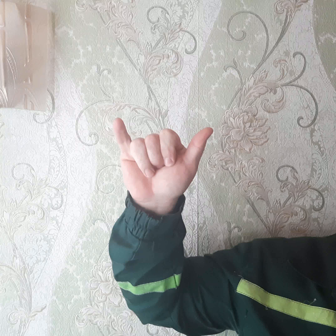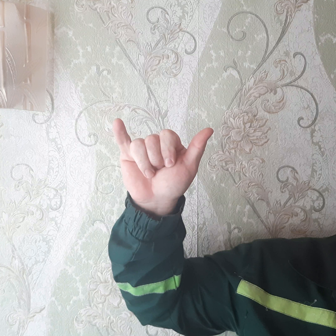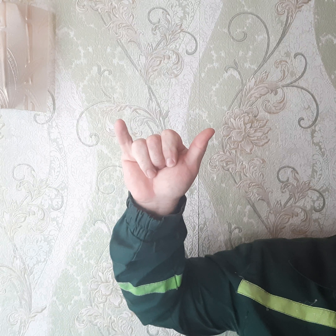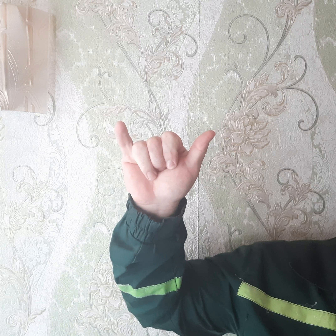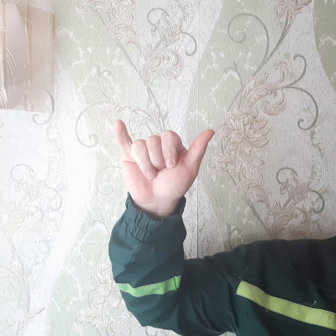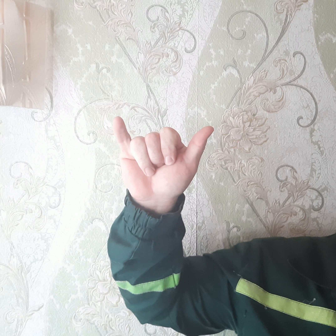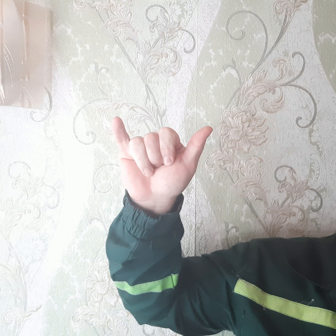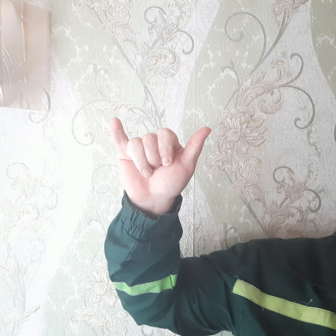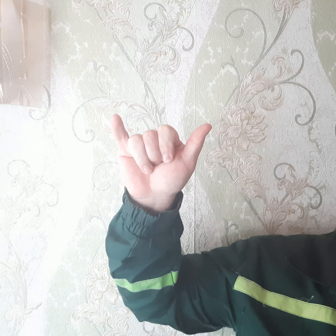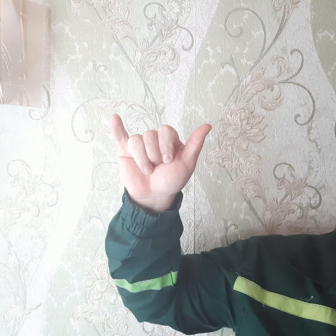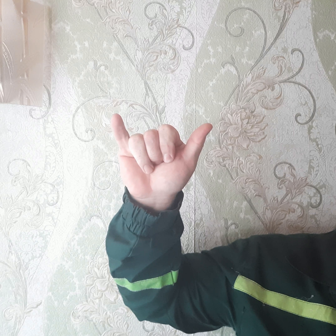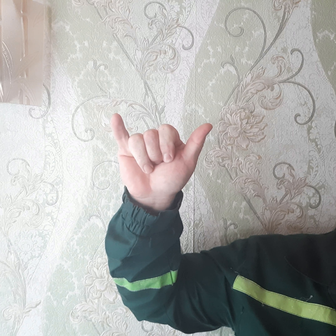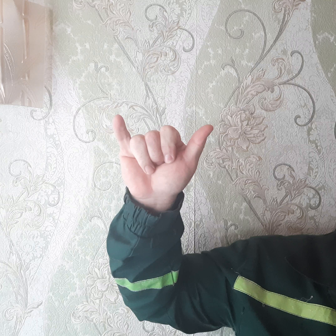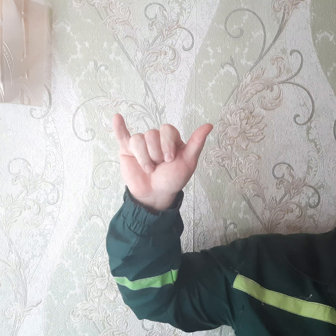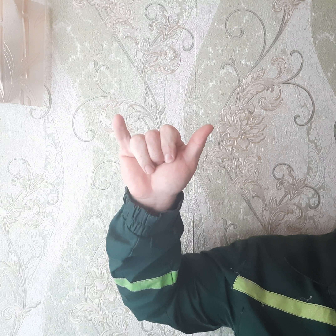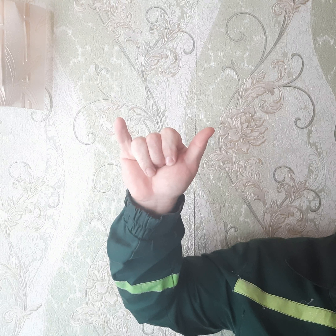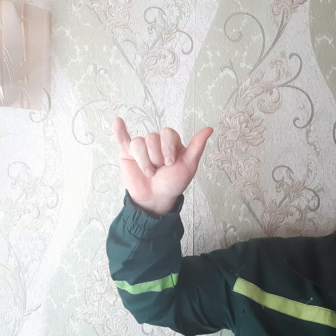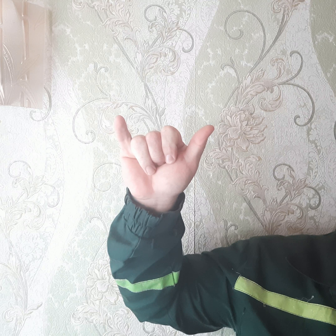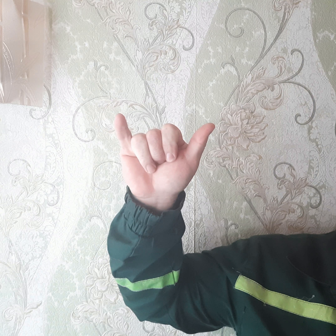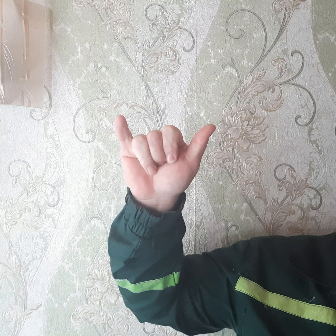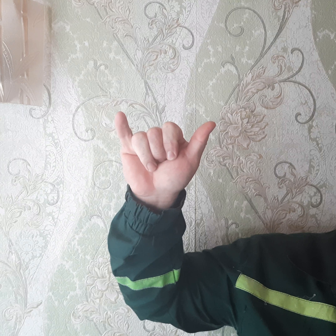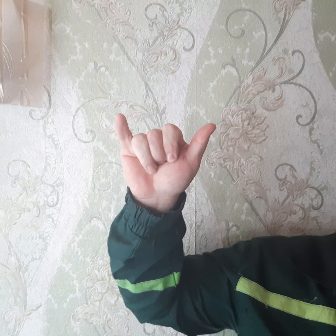У